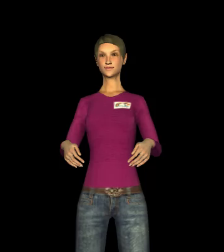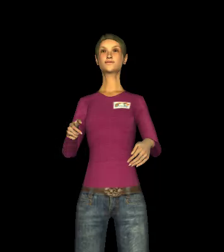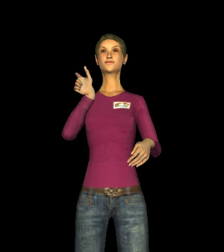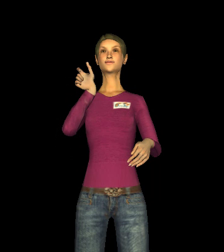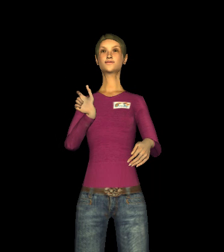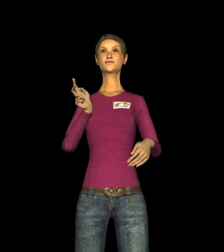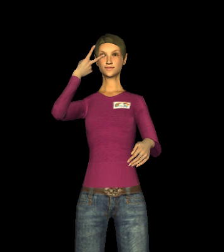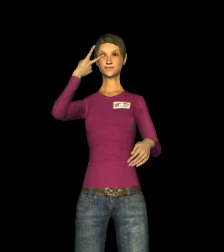نبيل